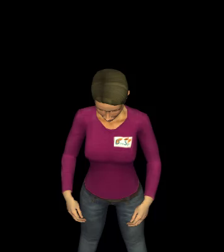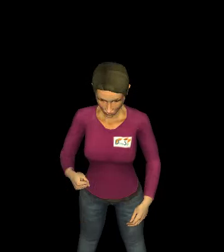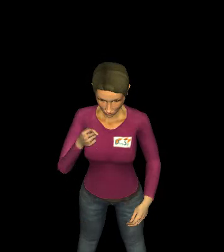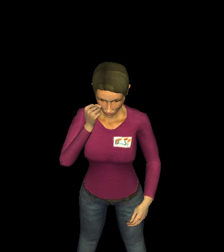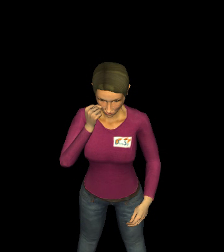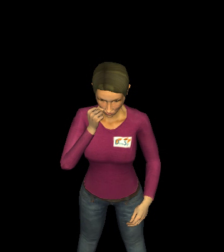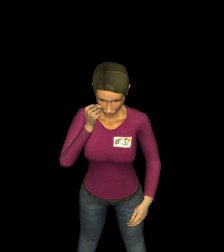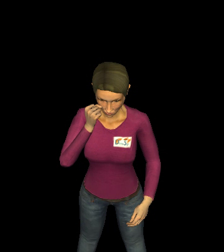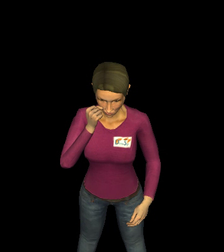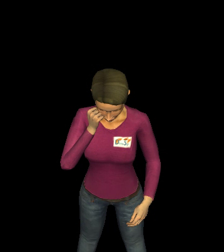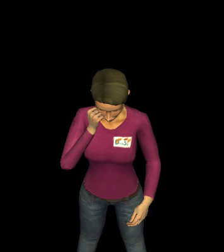معجنات